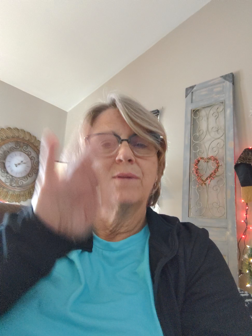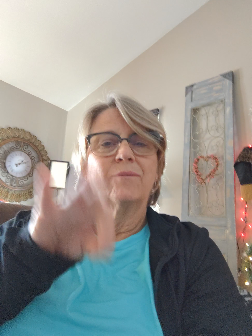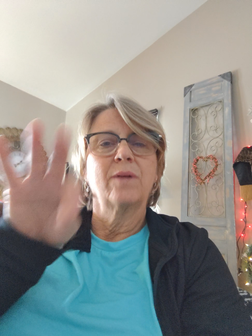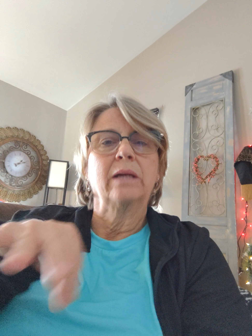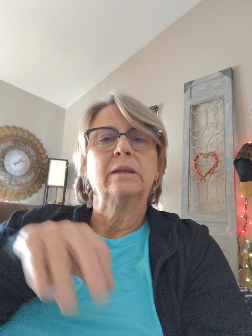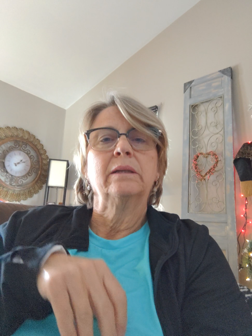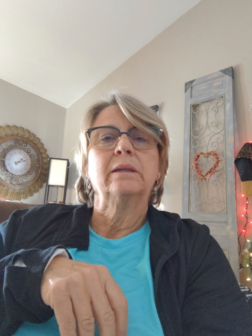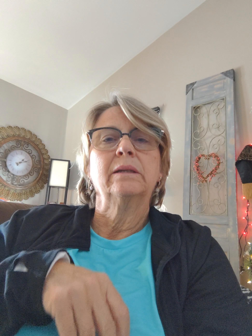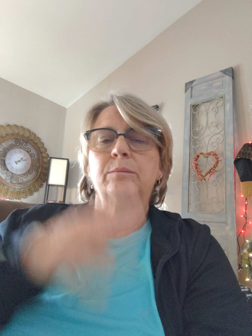french fries